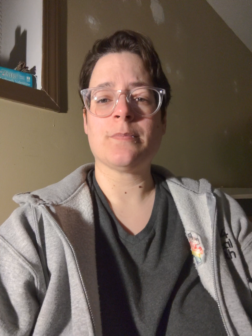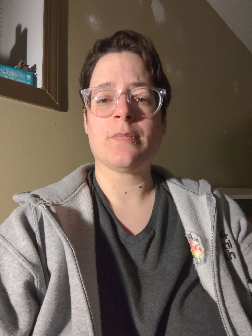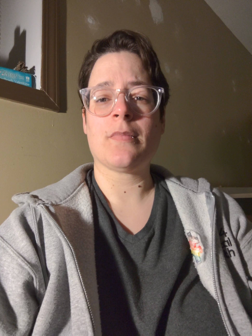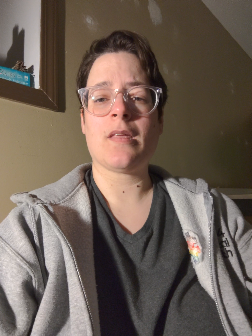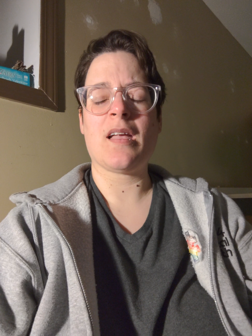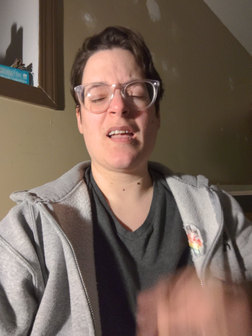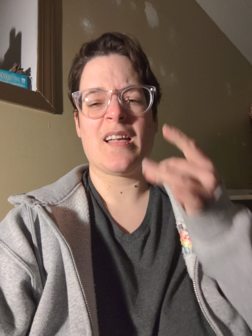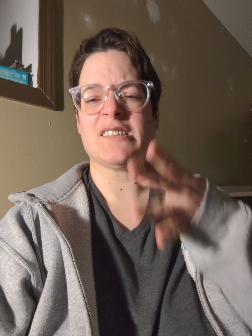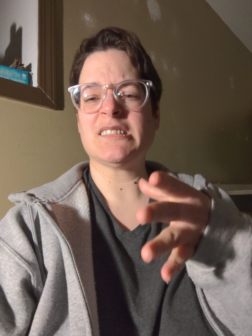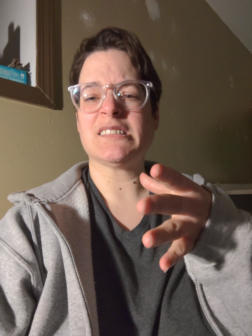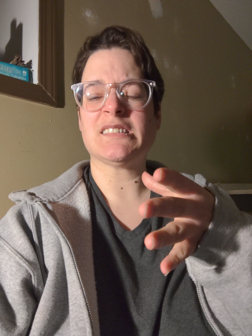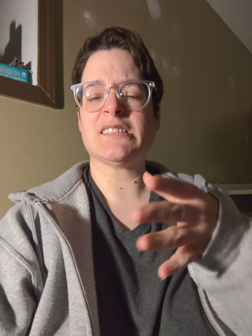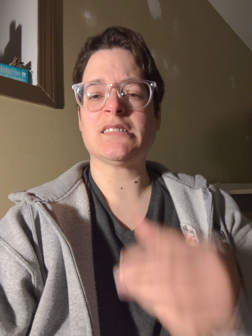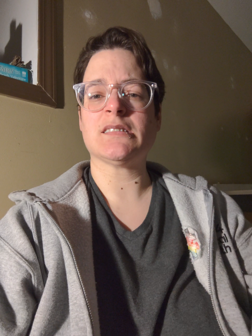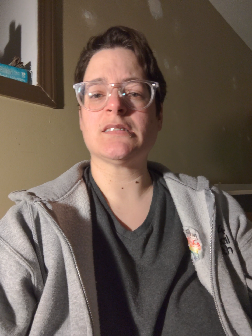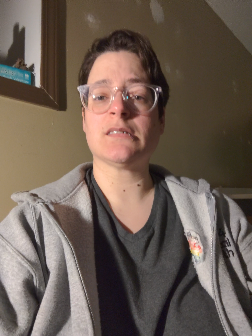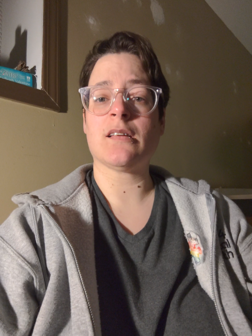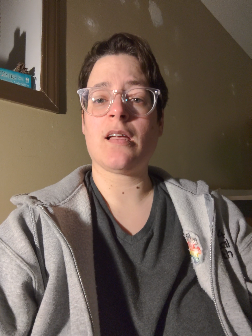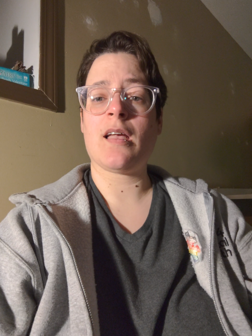hate